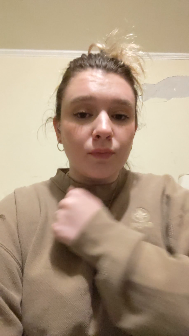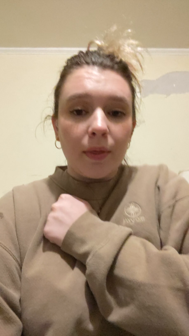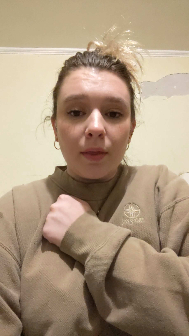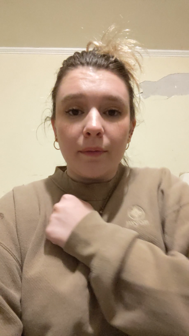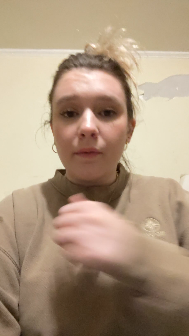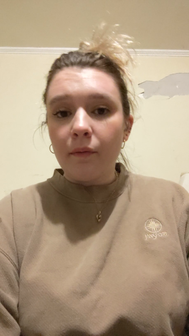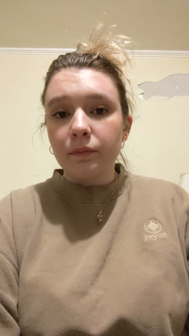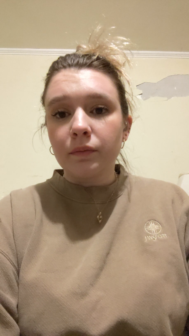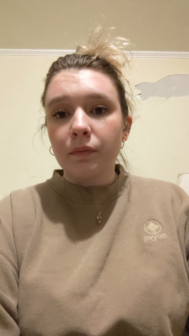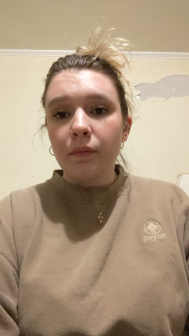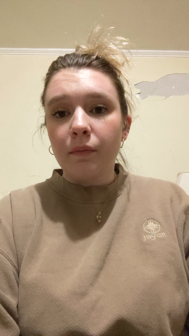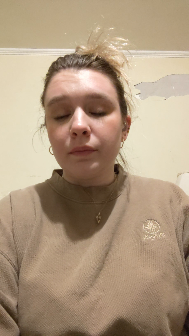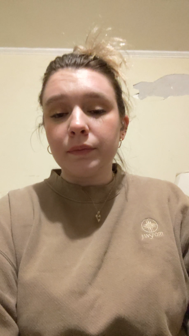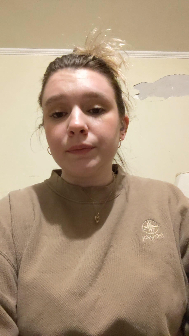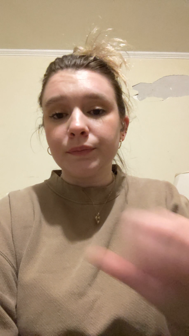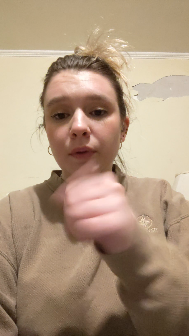other